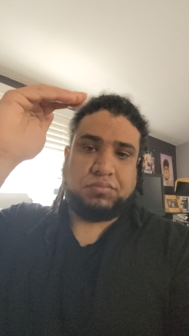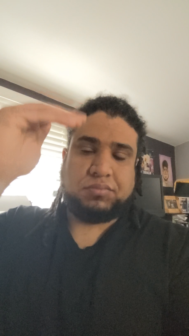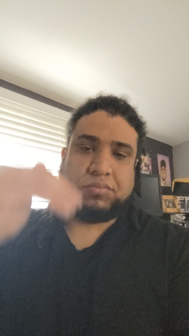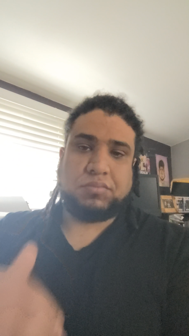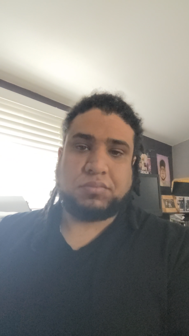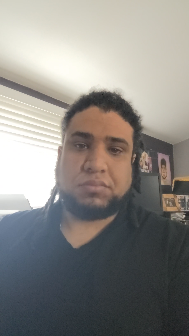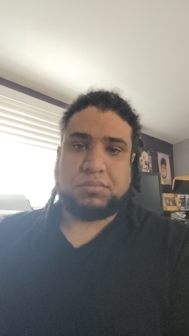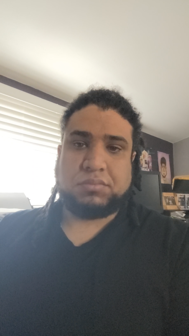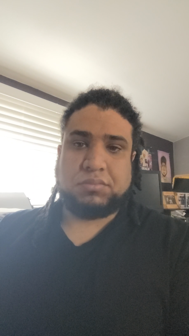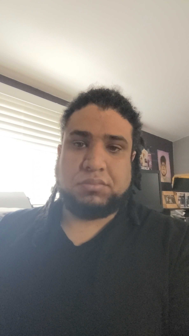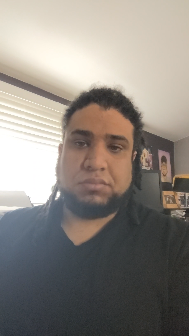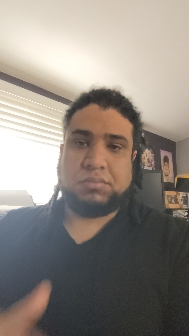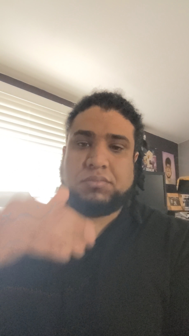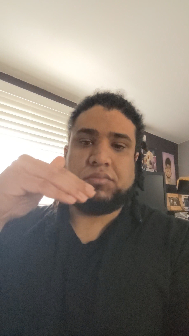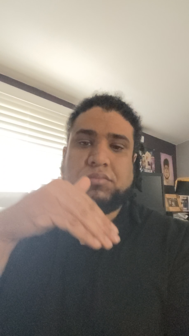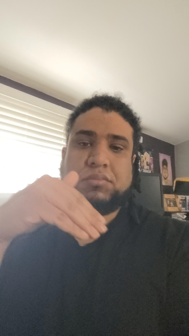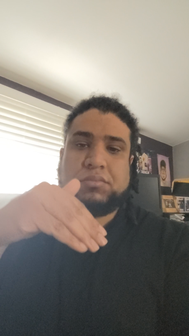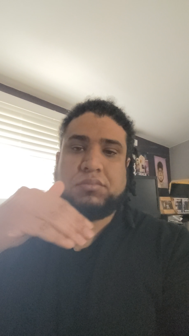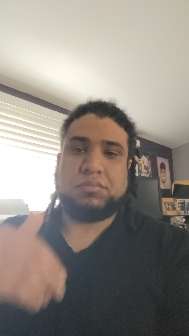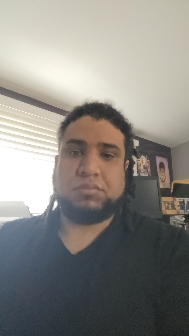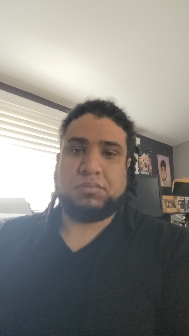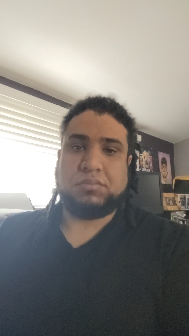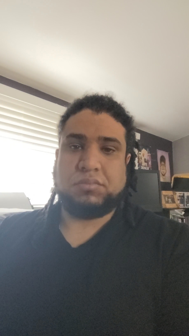doctor